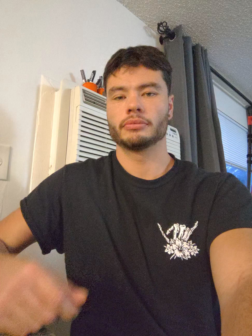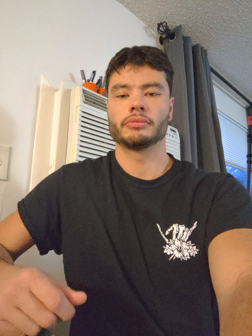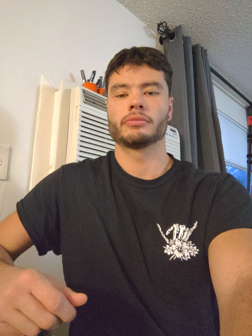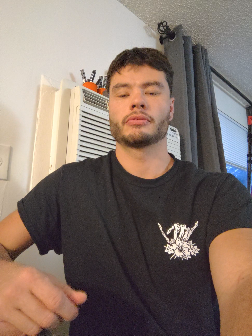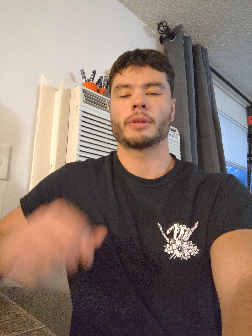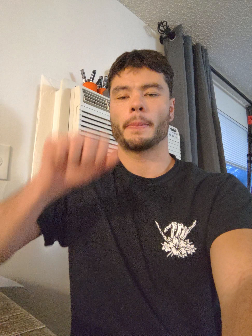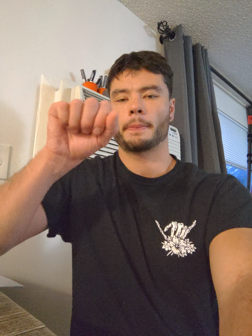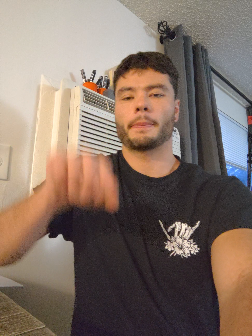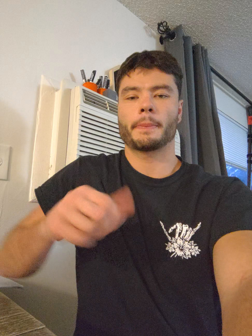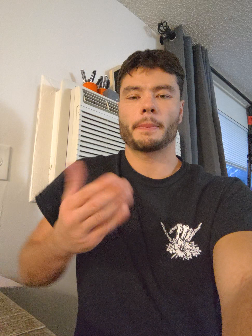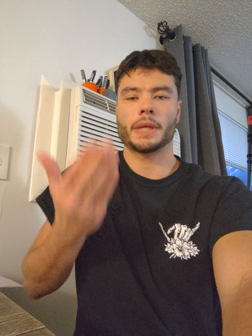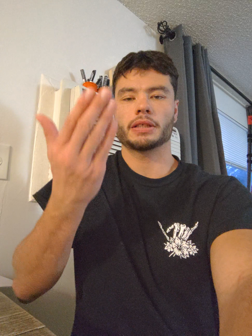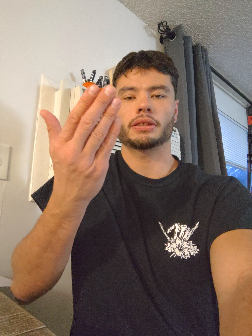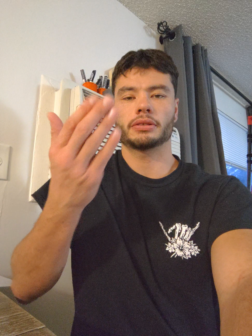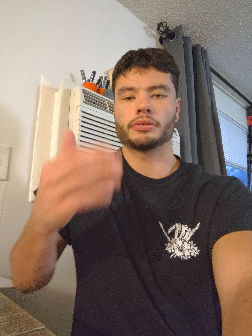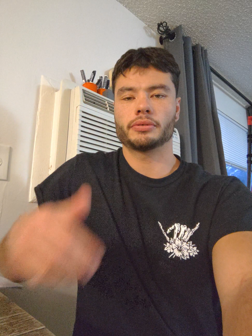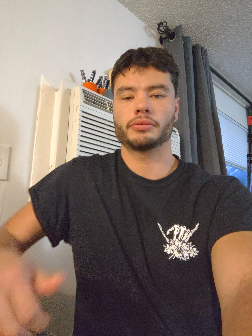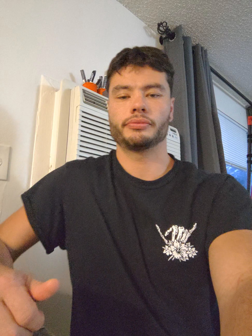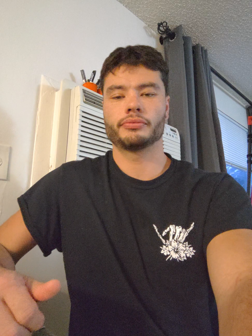mitten